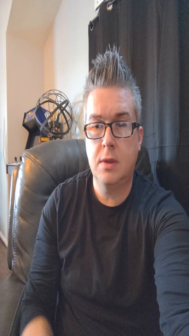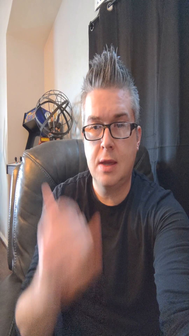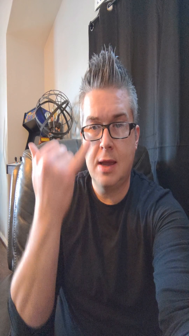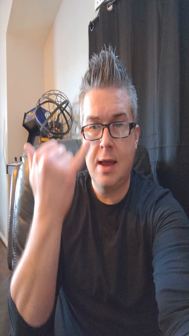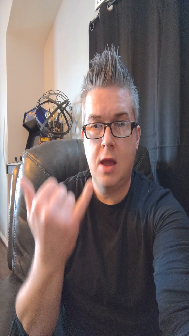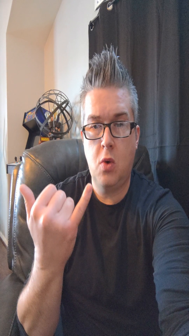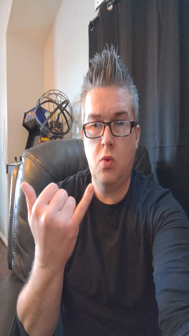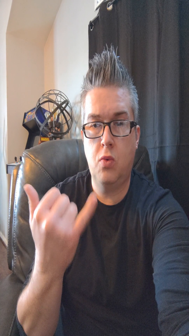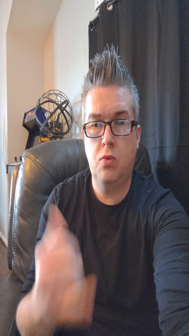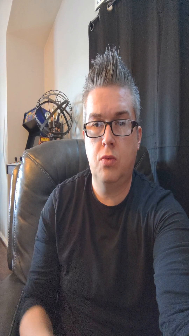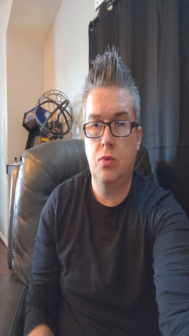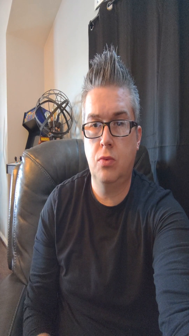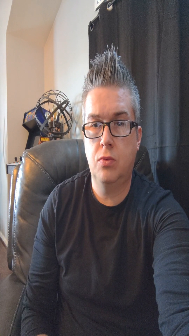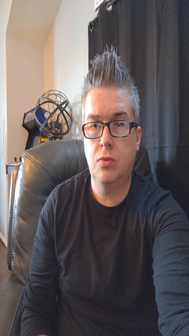now